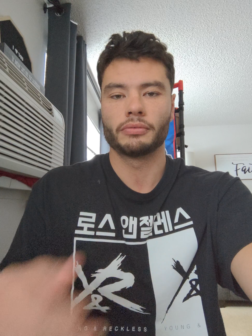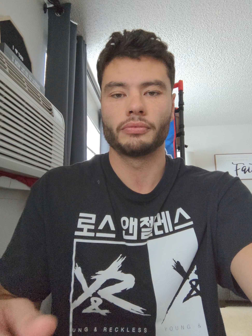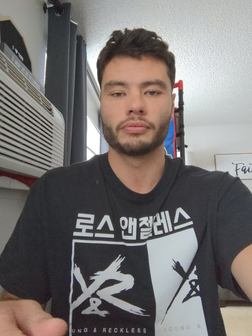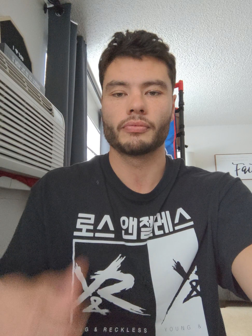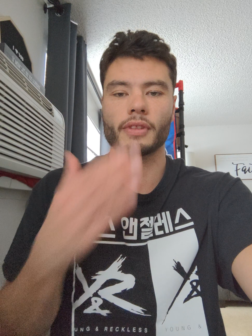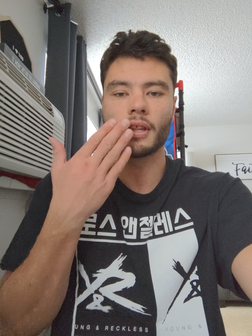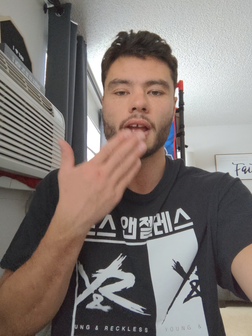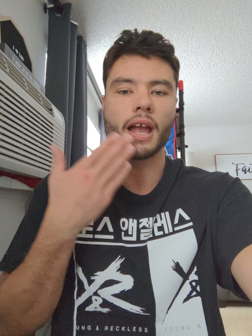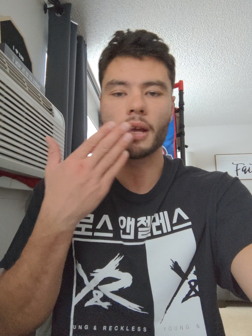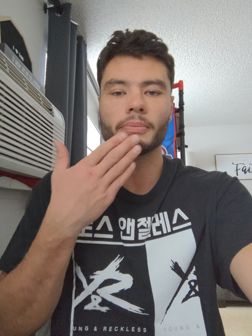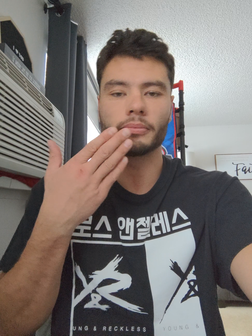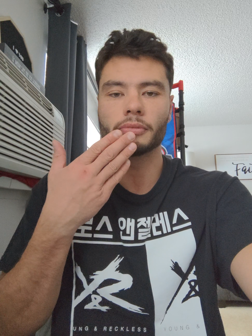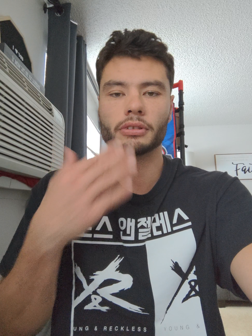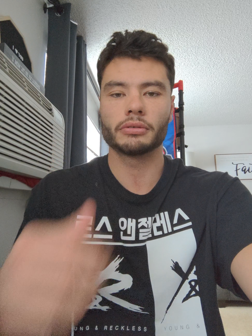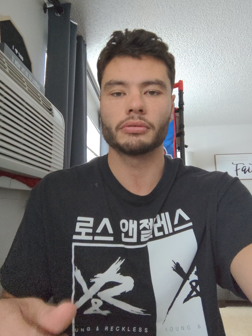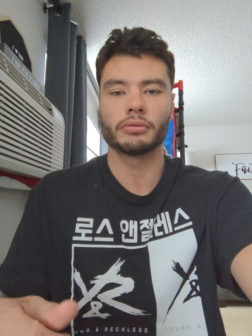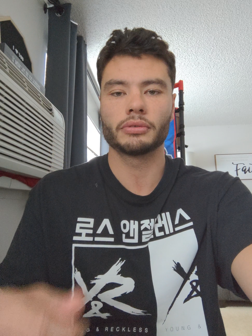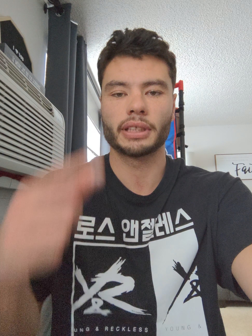napkin